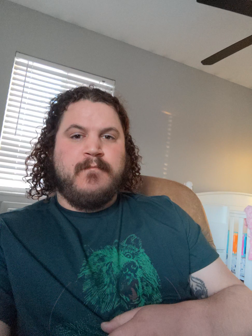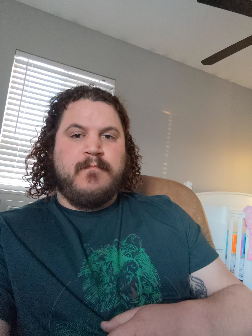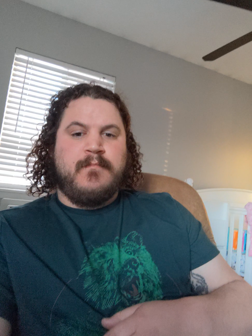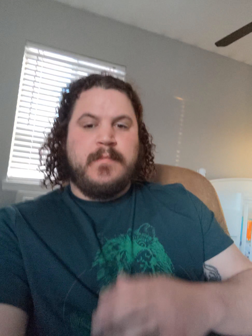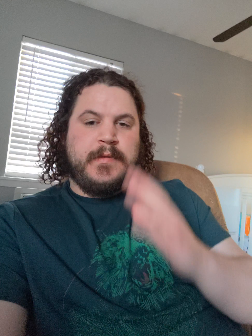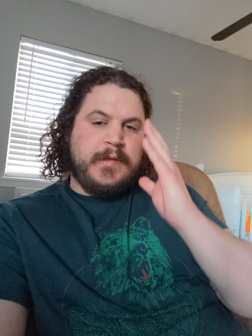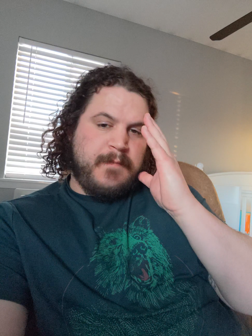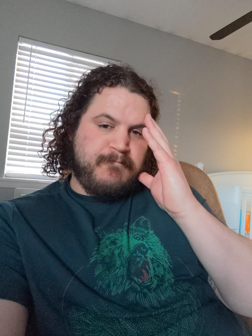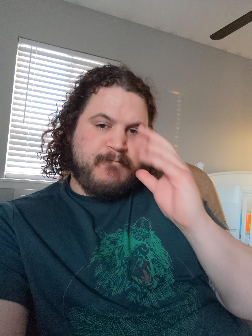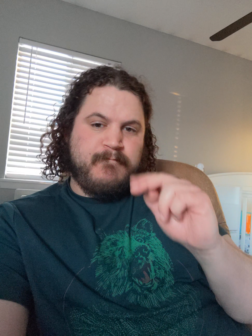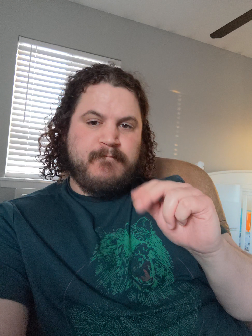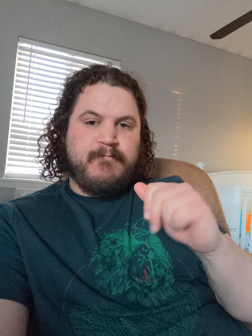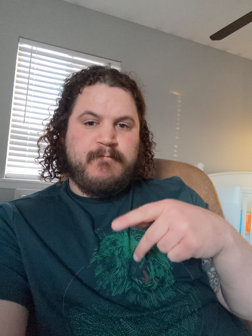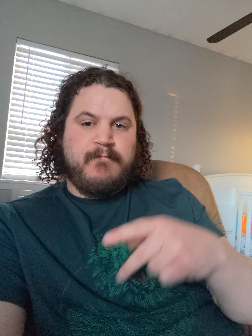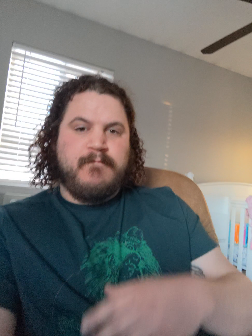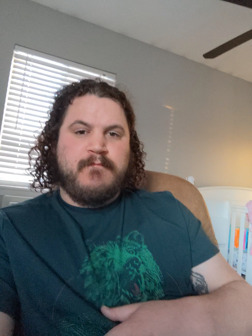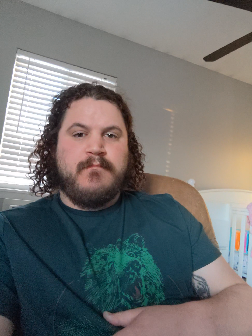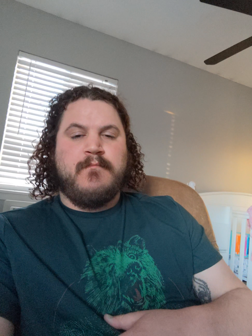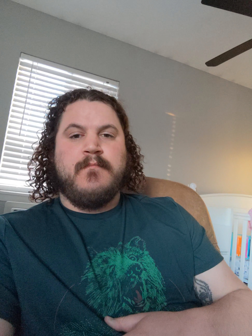nap